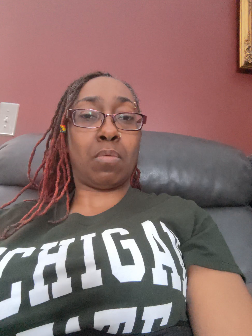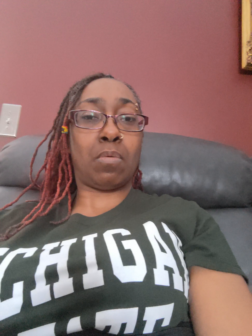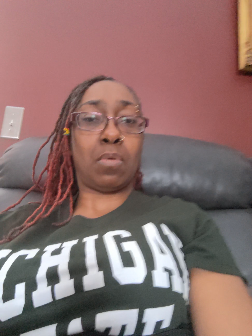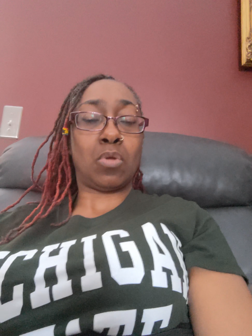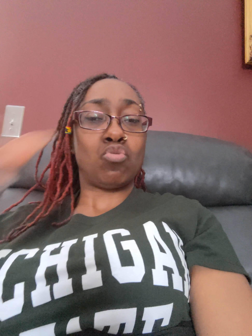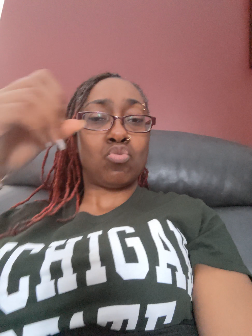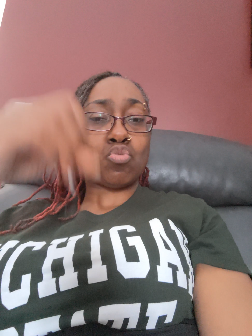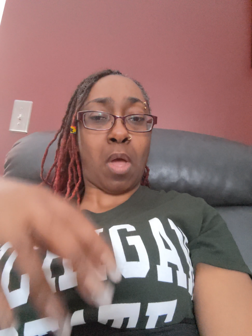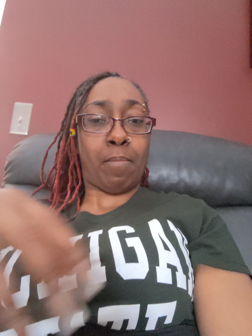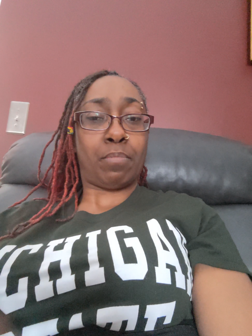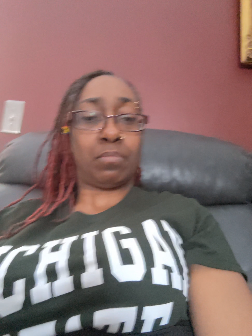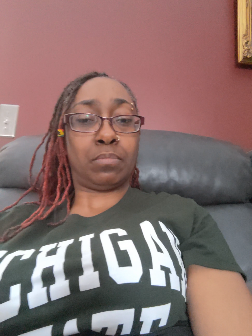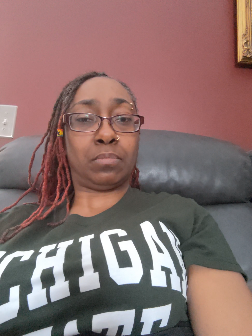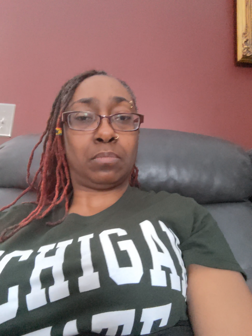drop